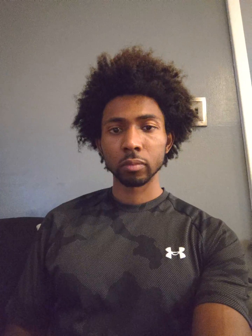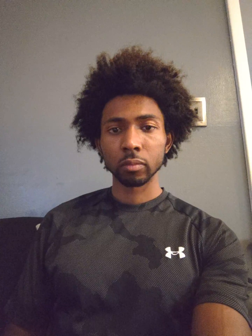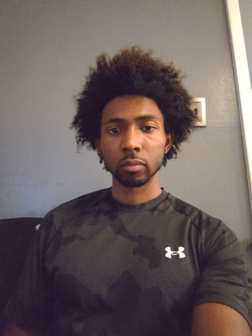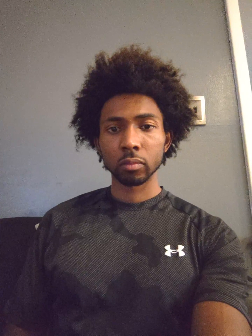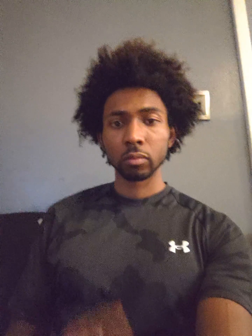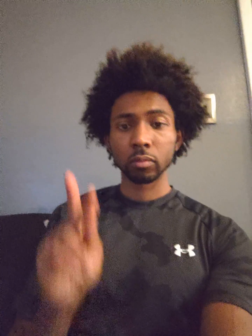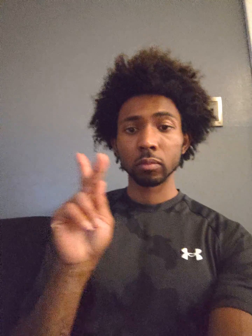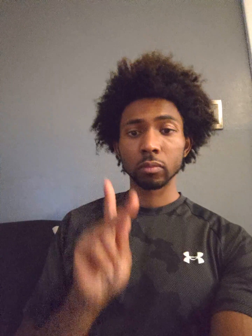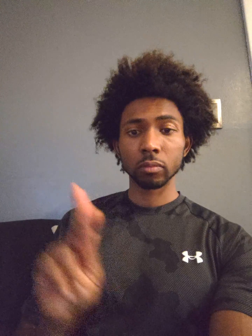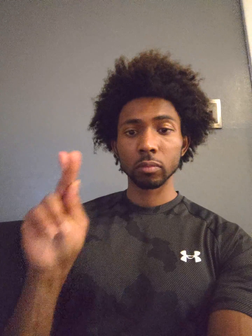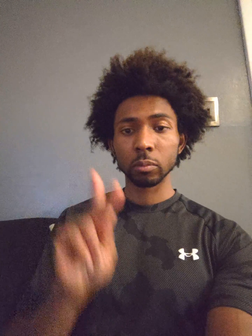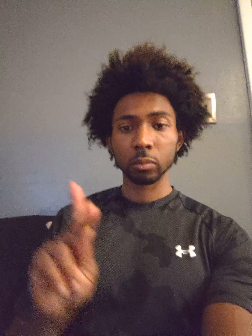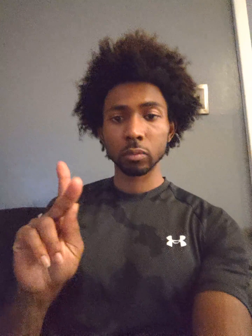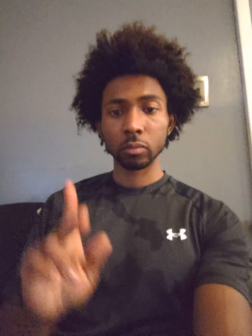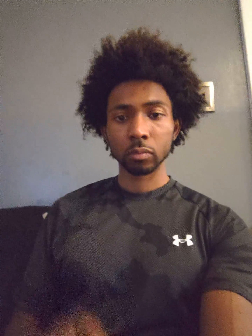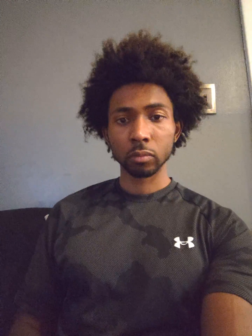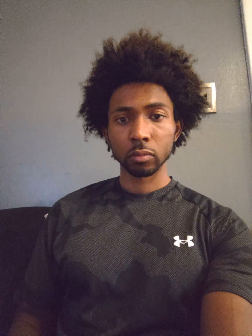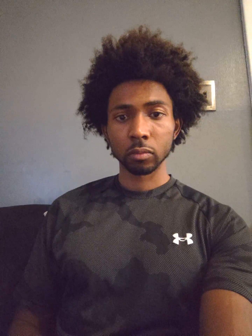people